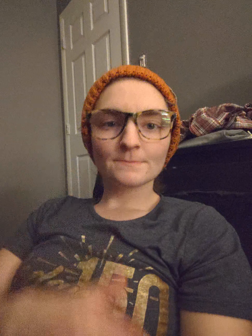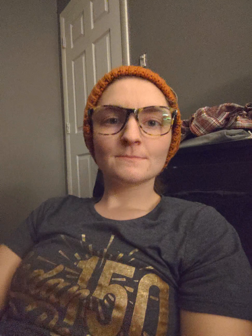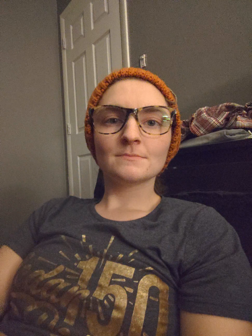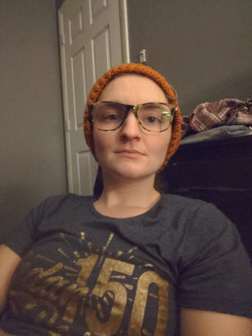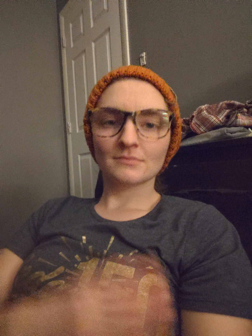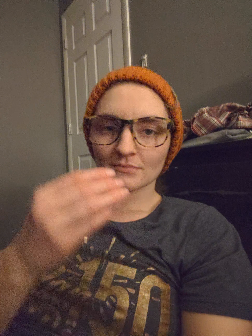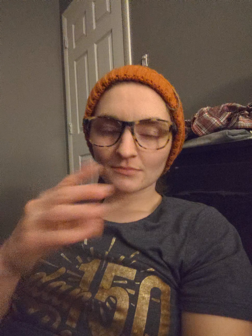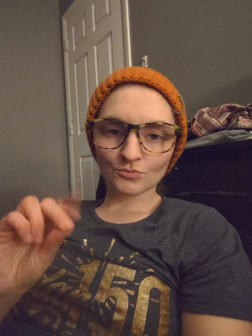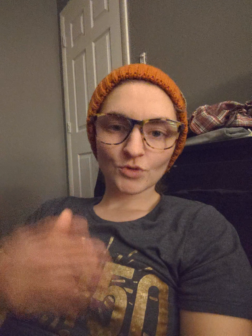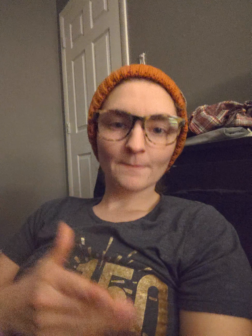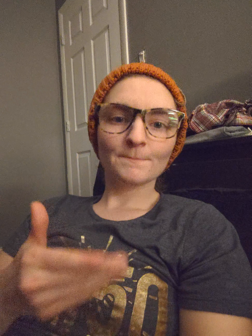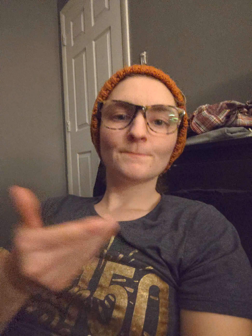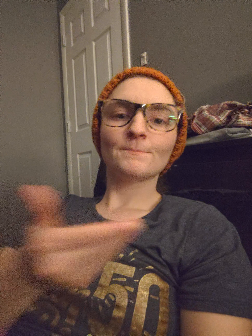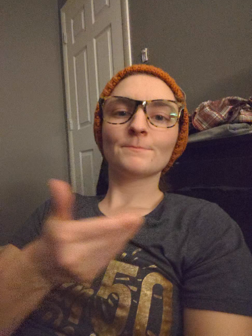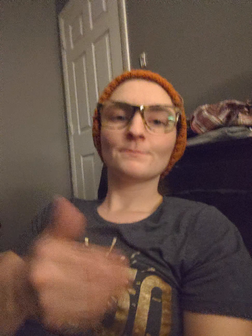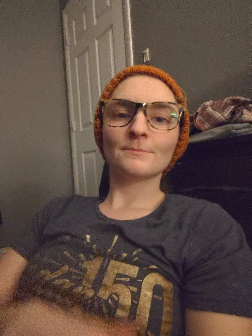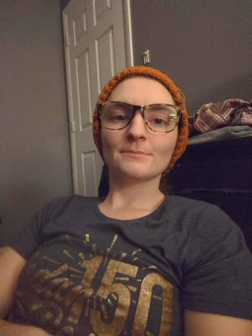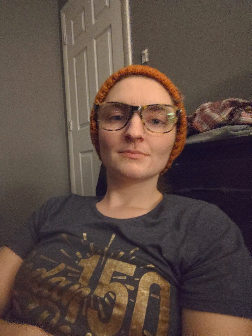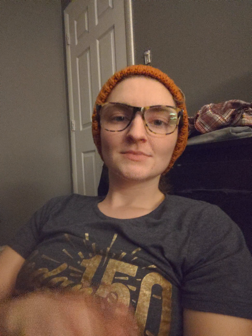puppy